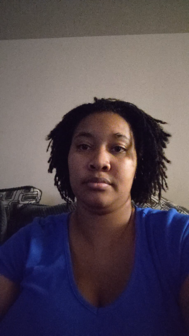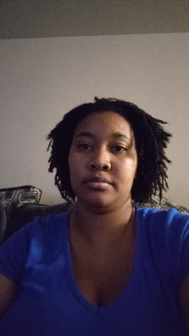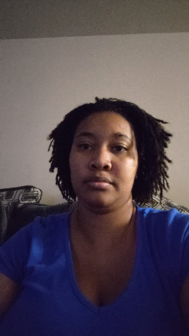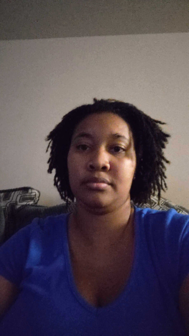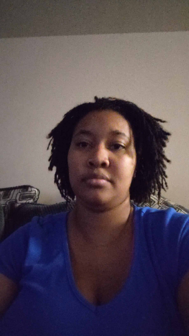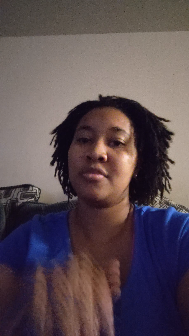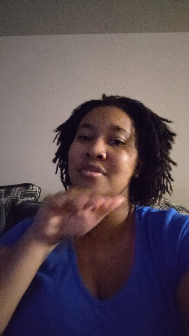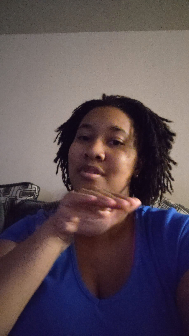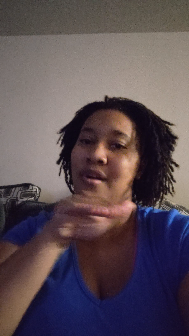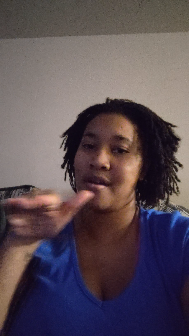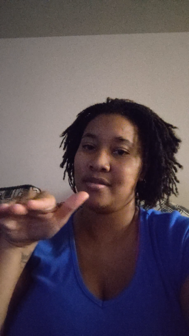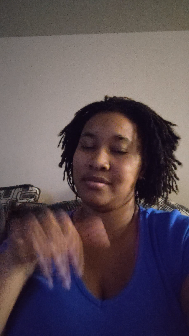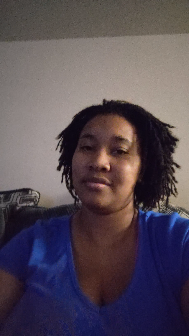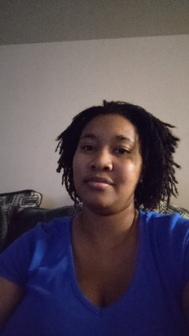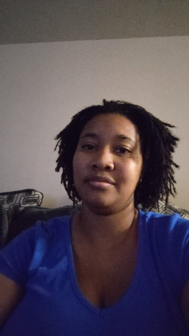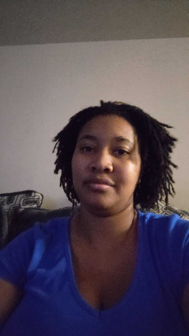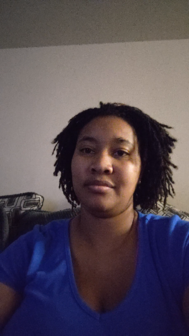nice